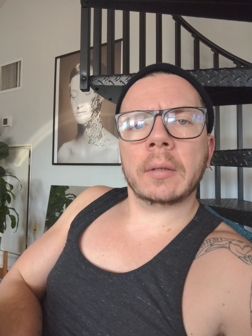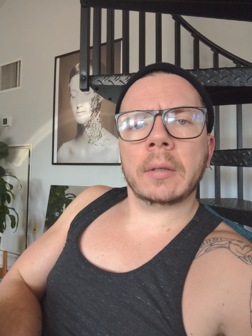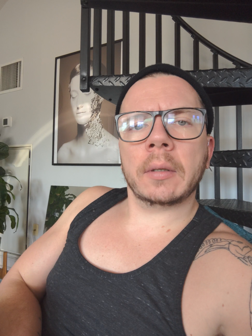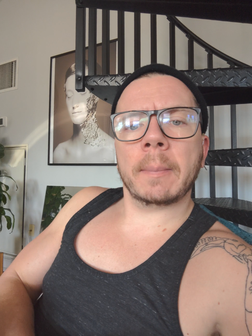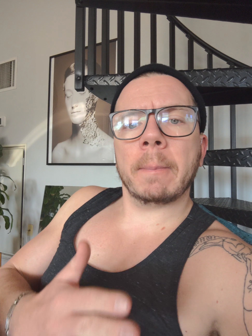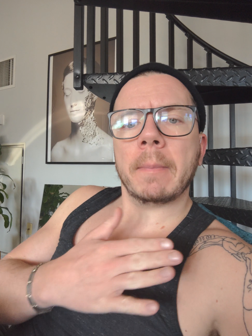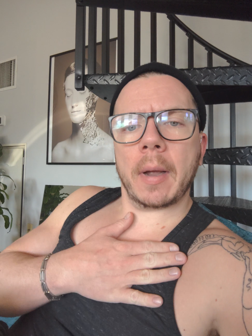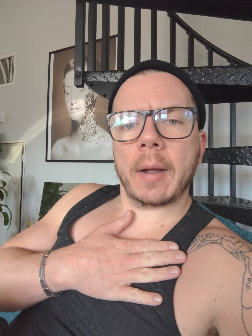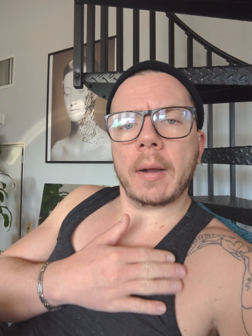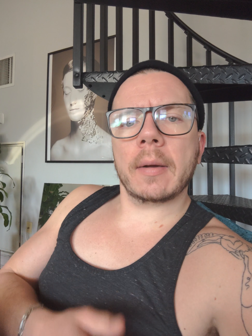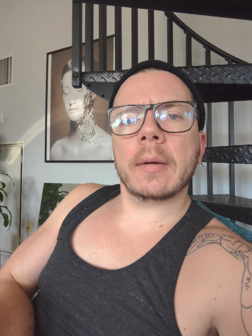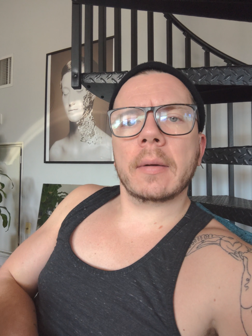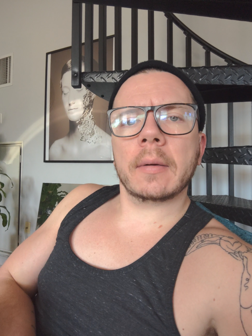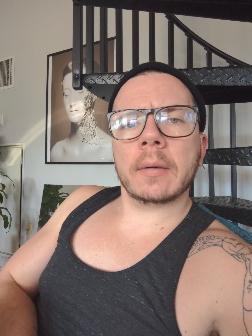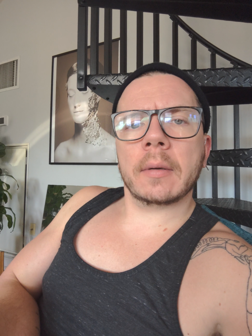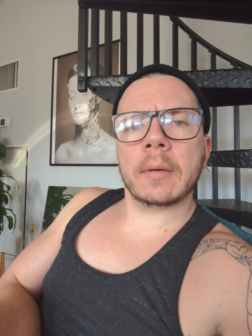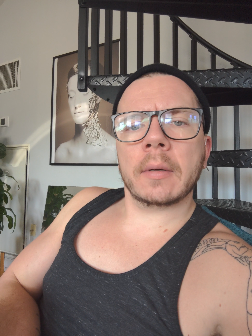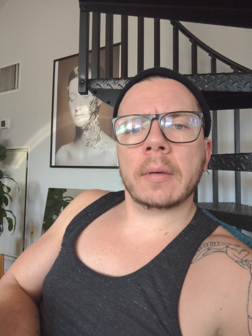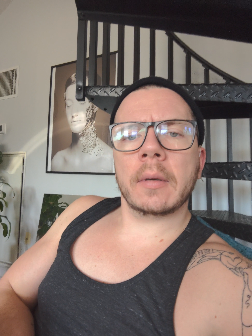my